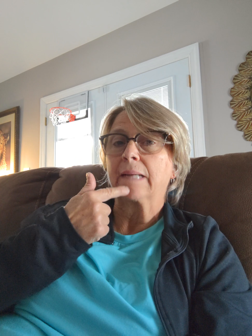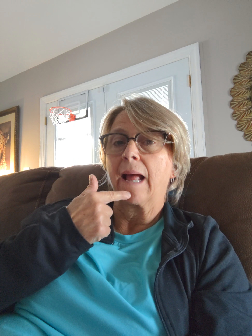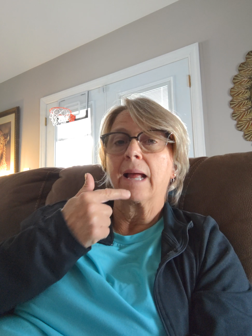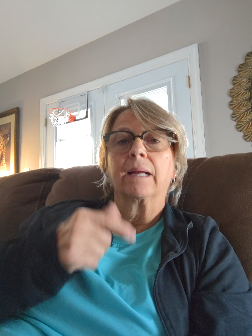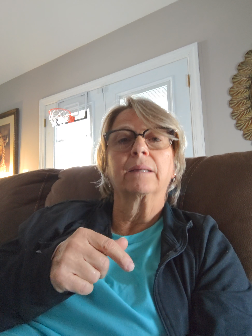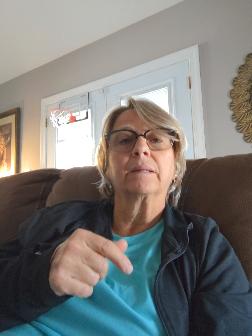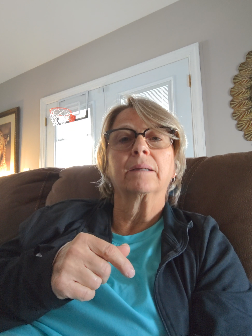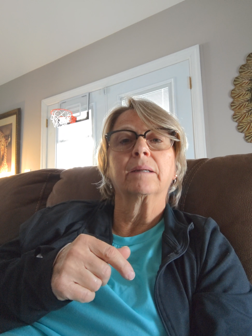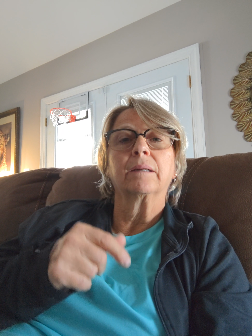say